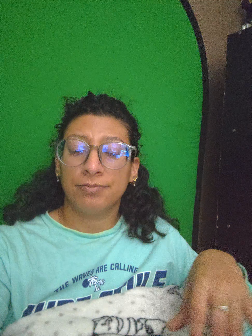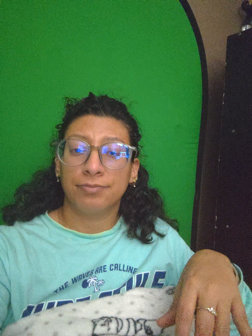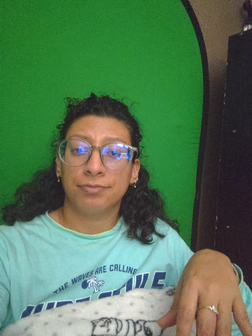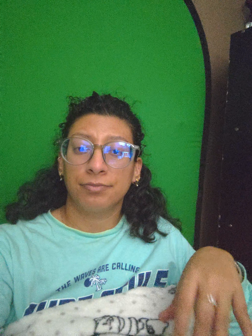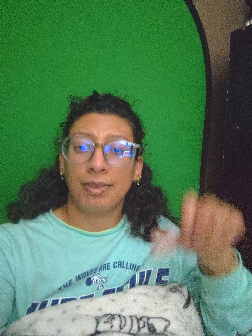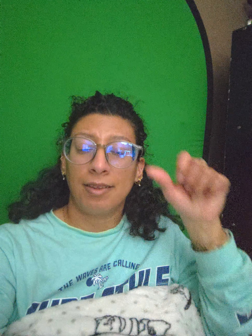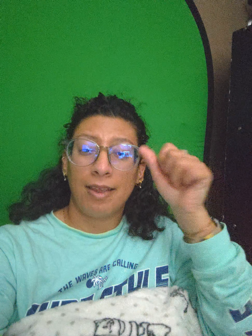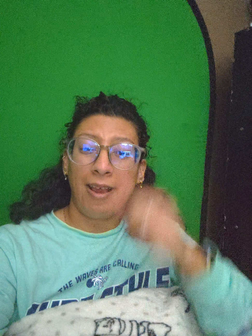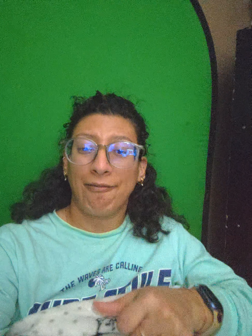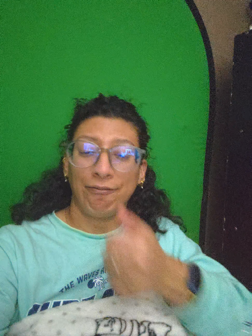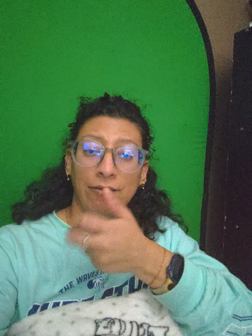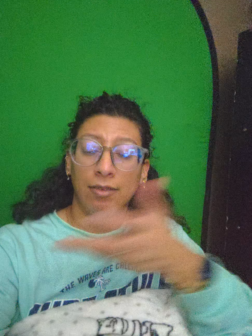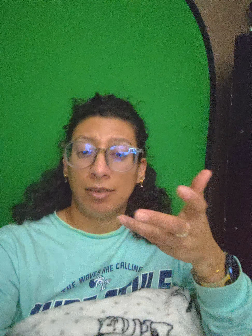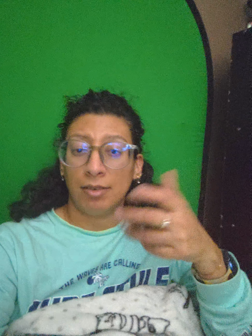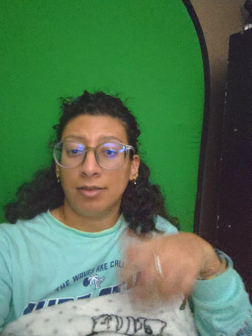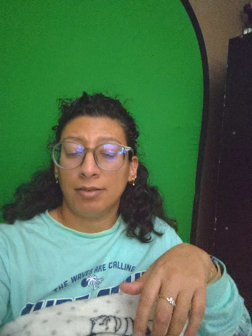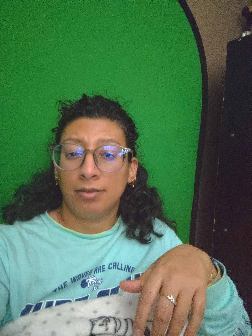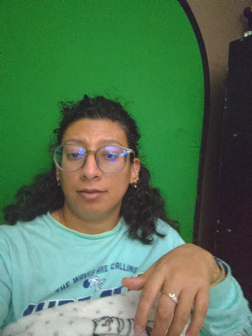every